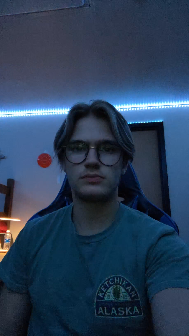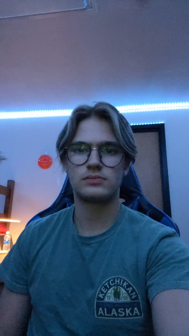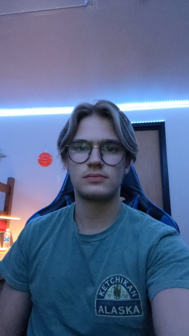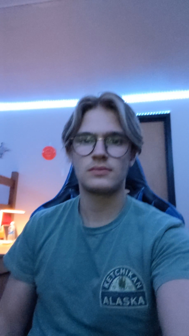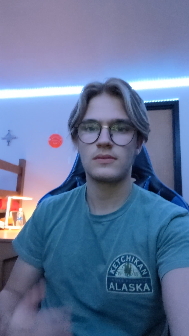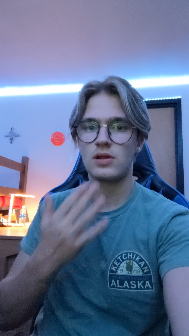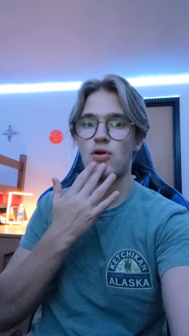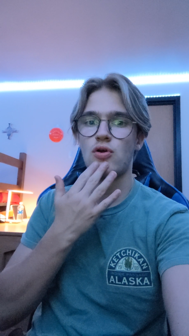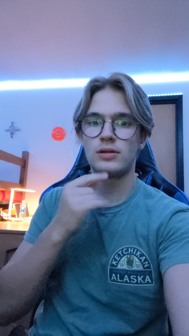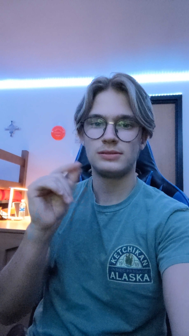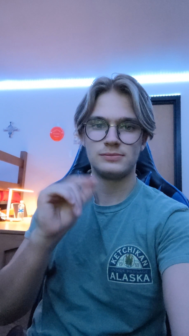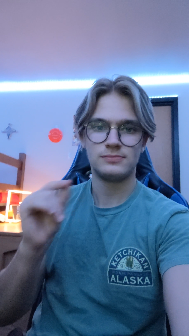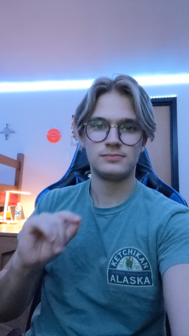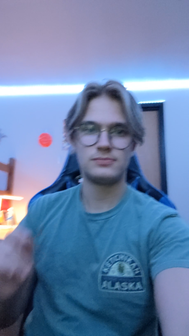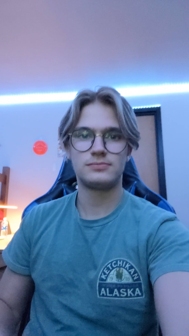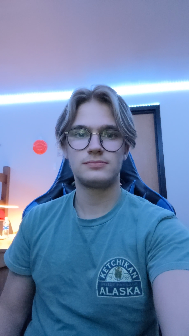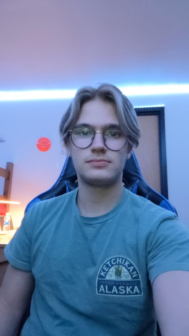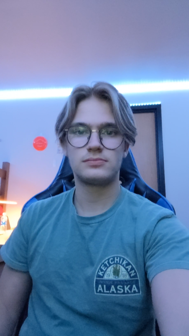crayon